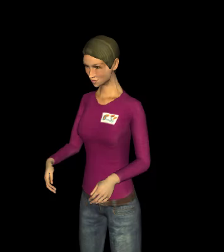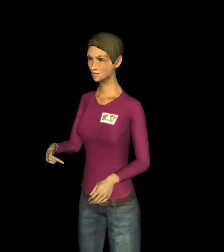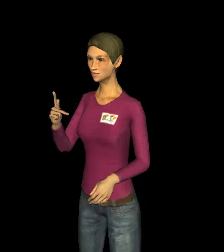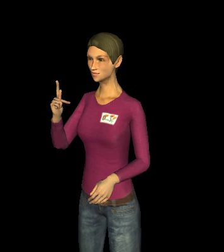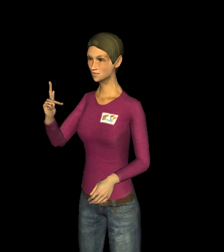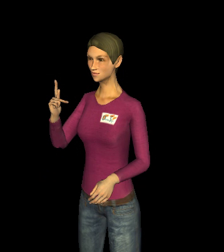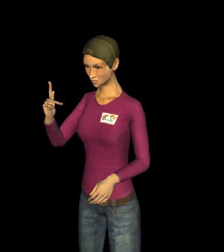كيلومتر